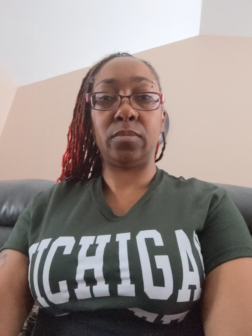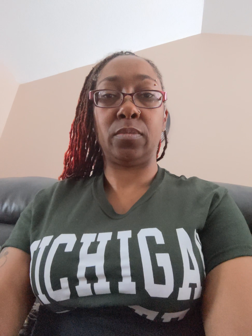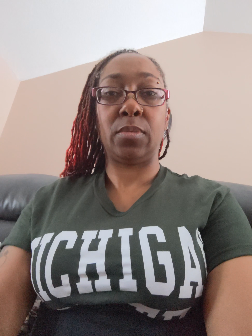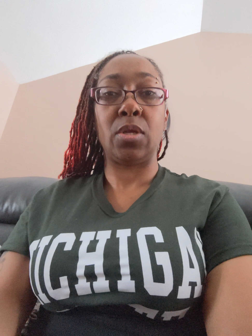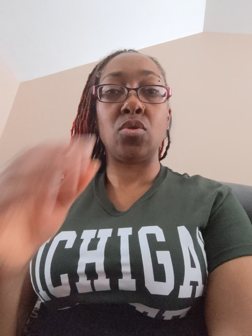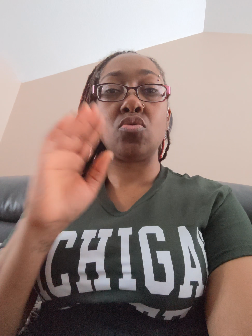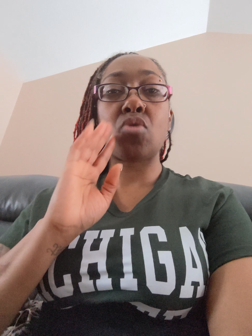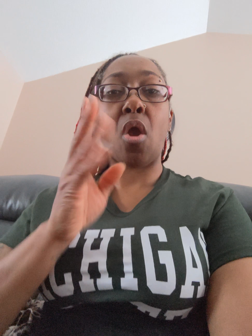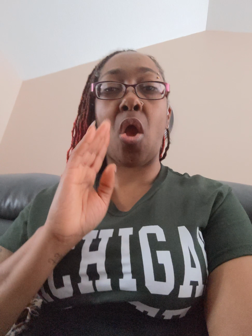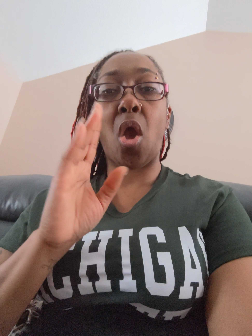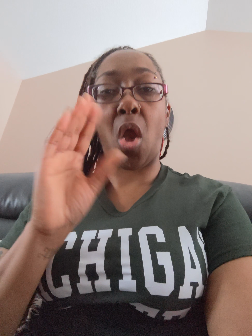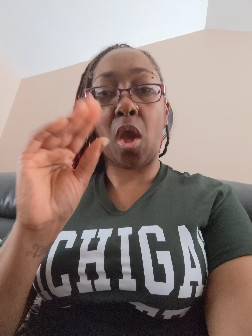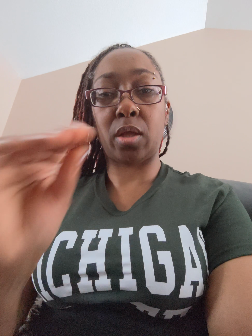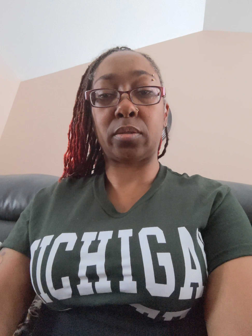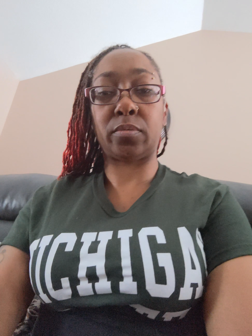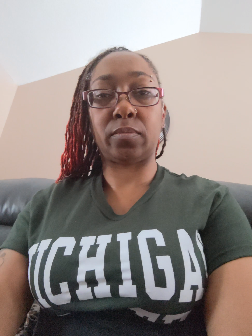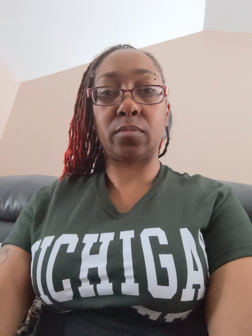talk